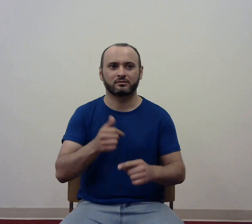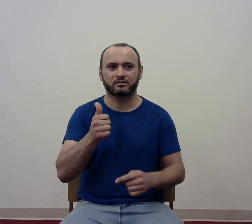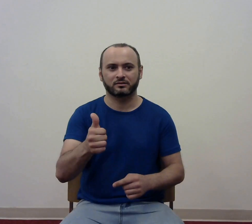yaxşı